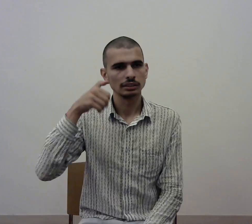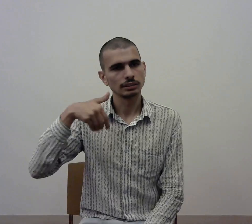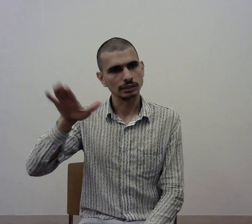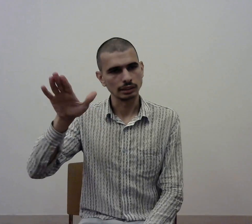getmək